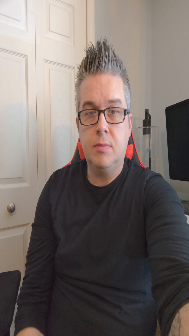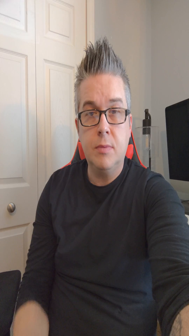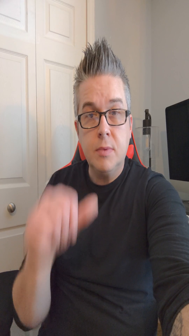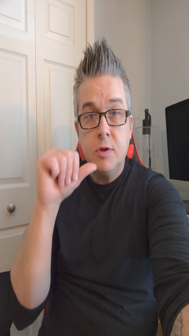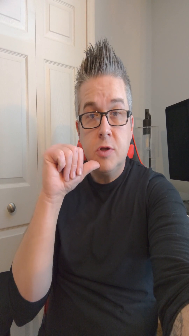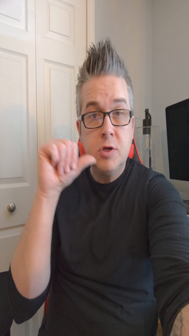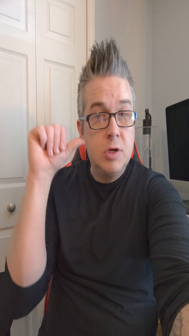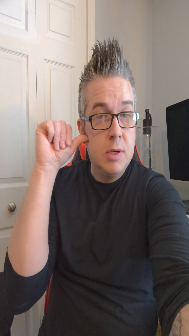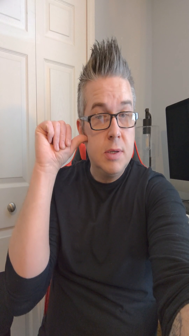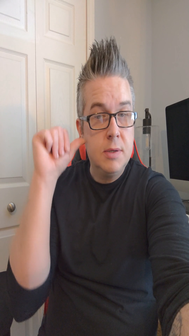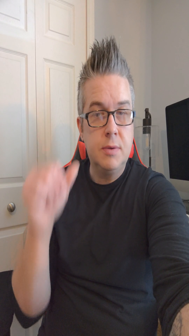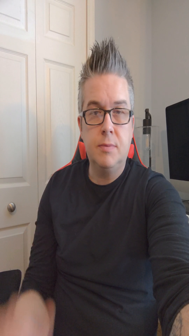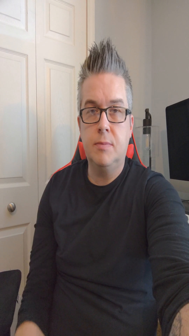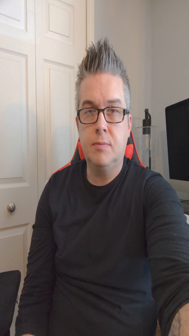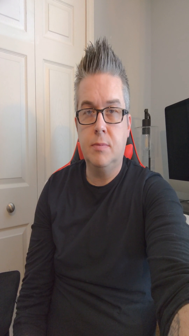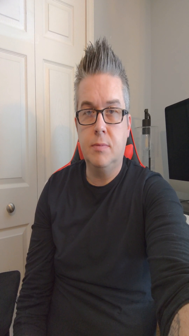yesterday